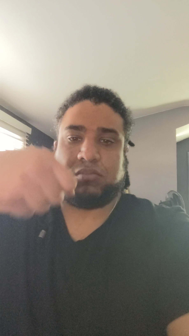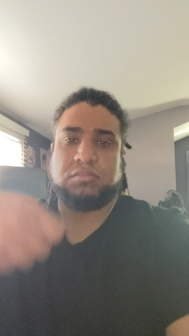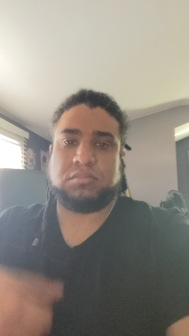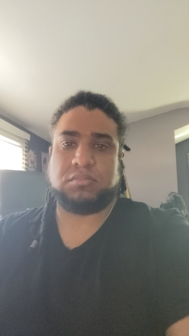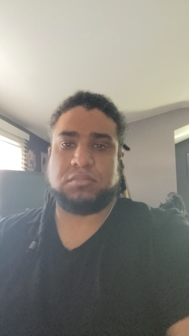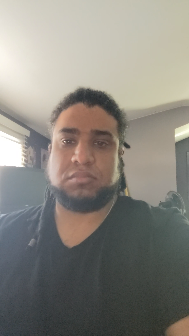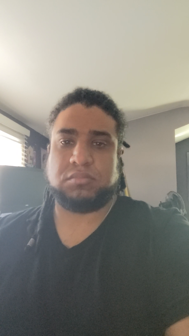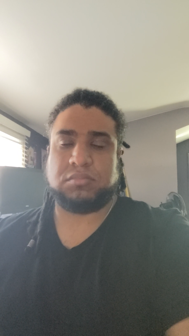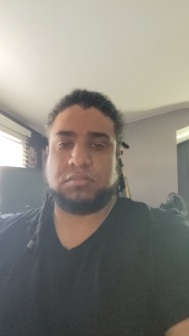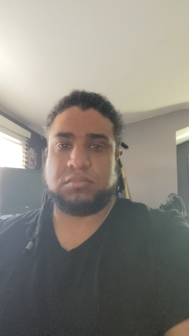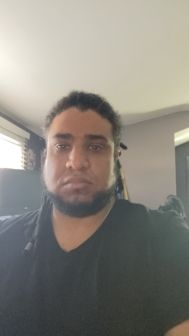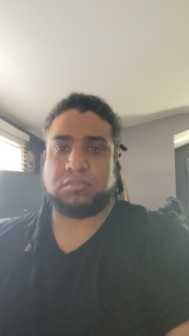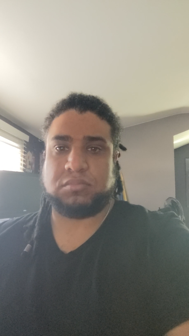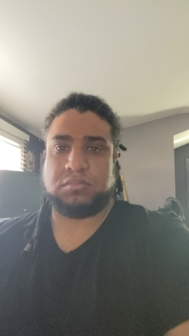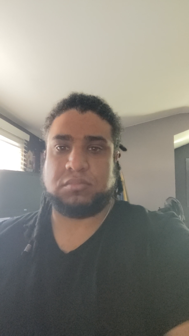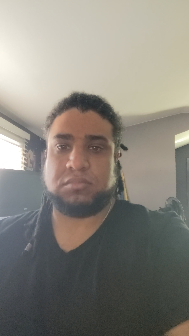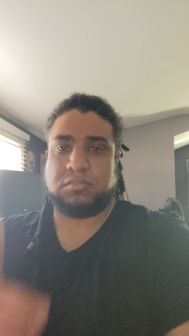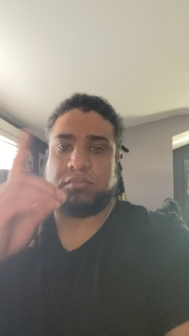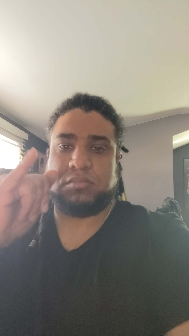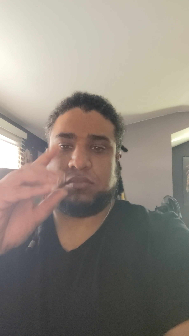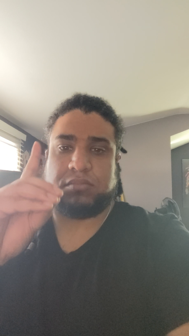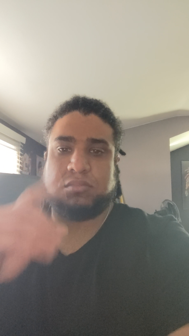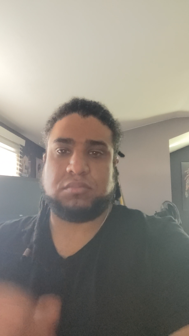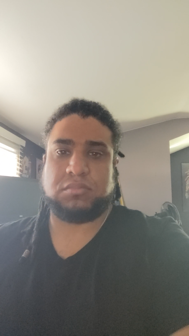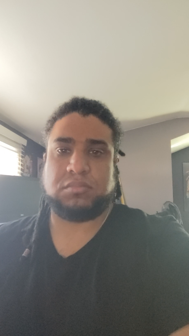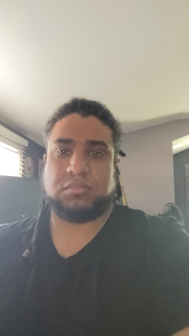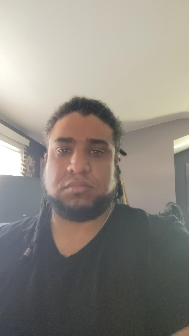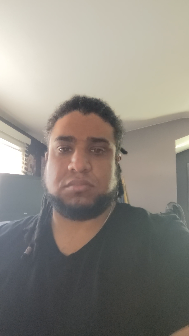did